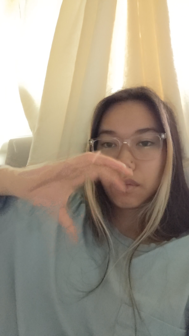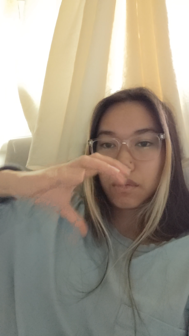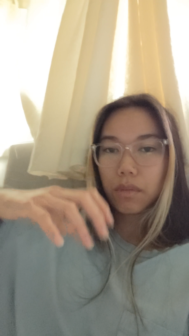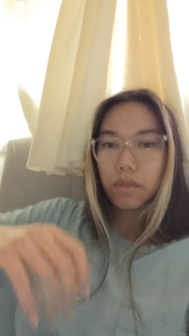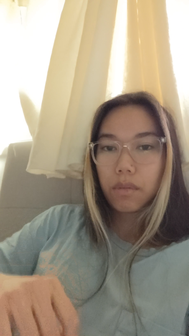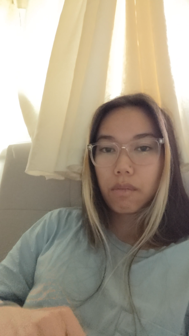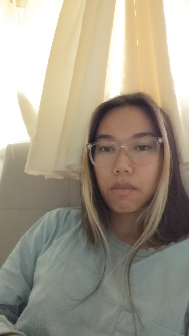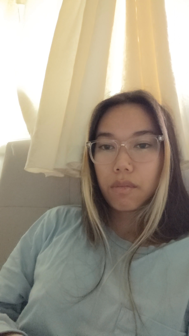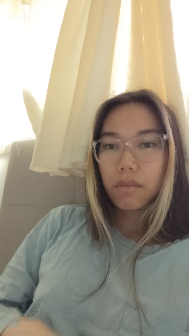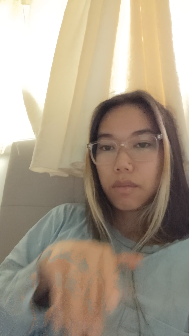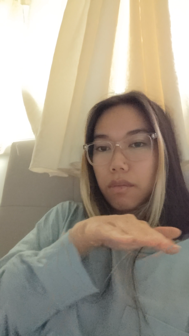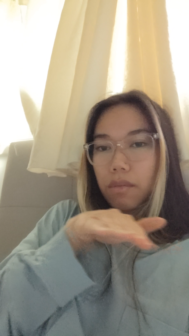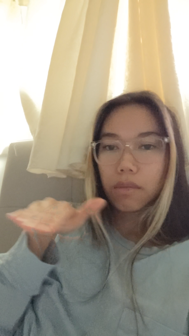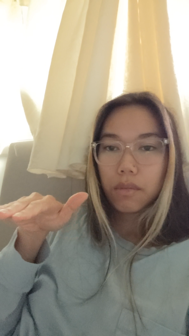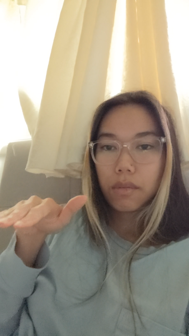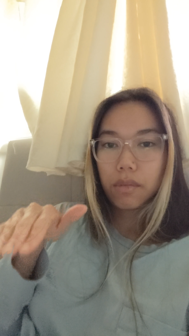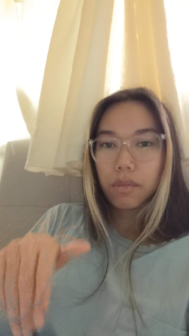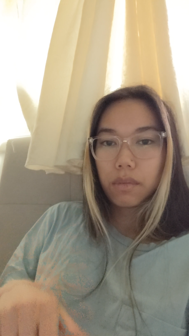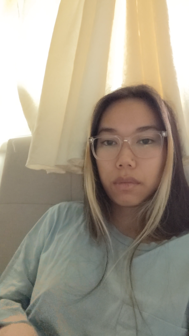nice